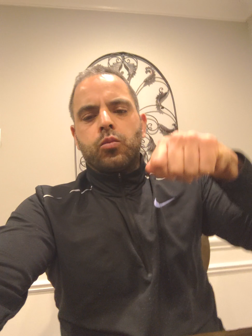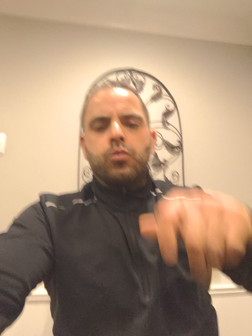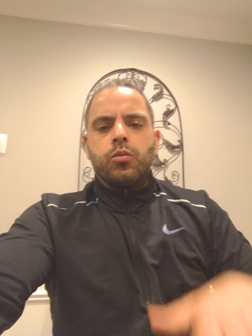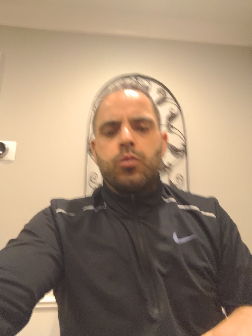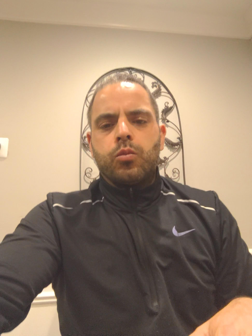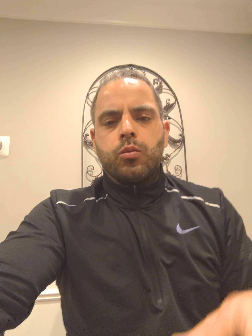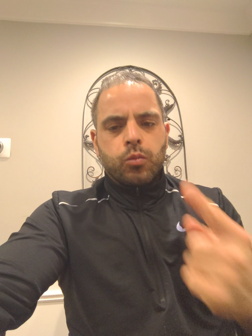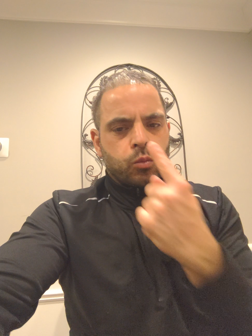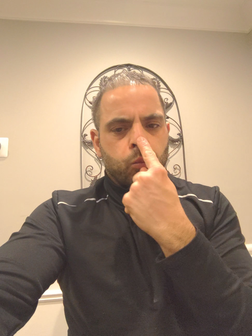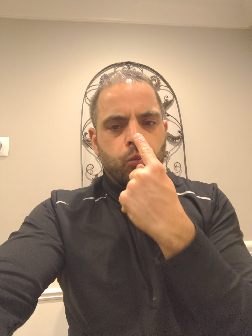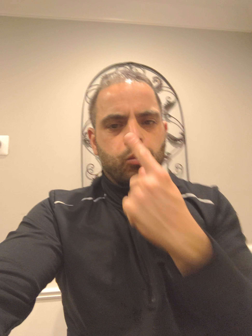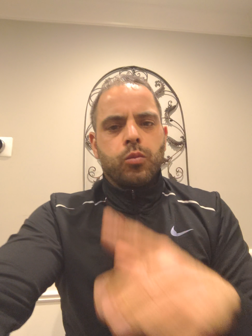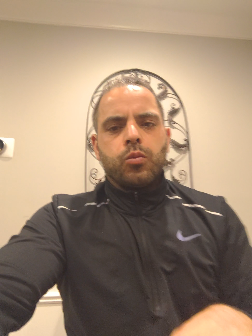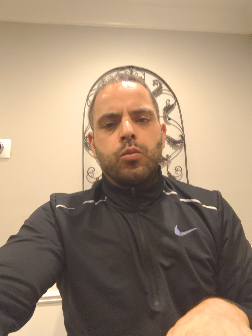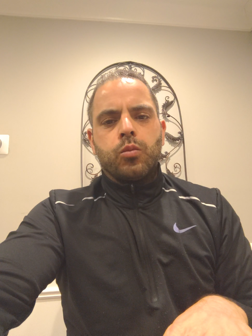nose